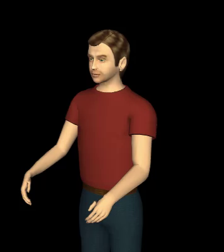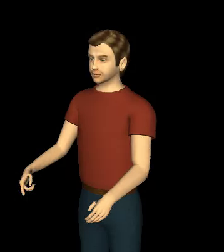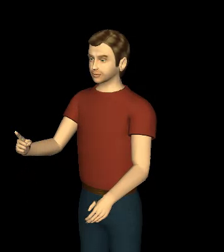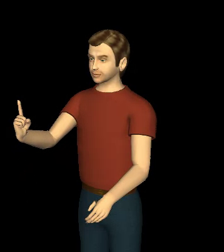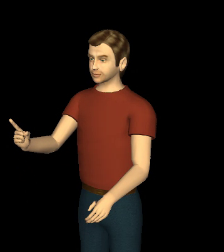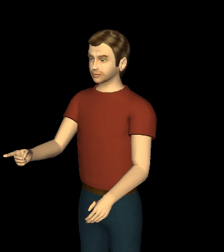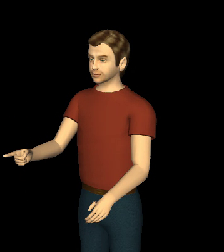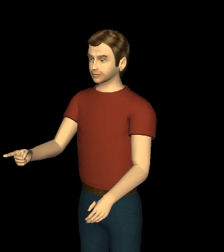واجب